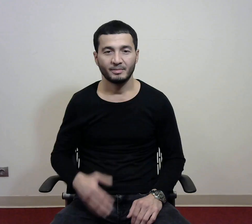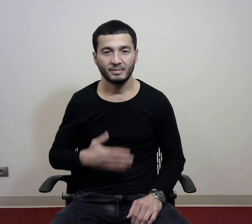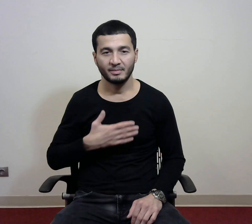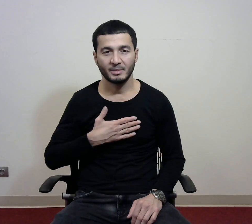mən